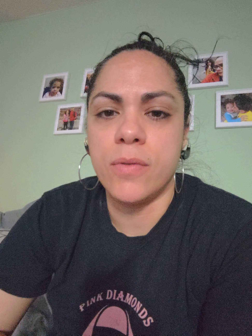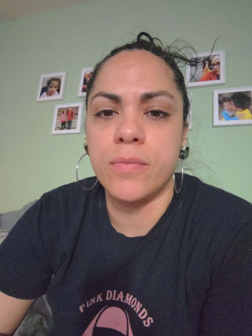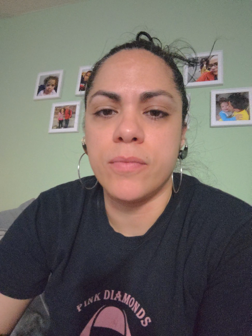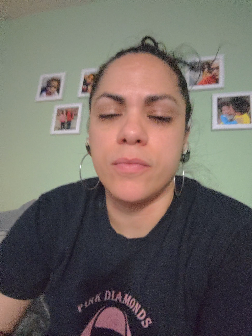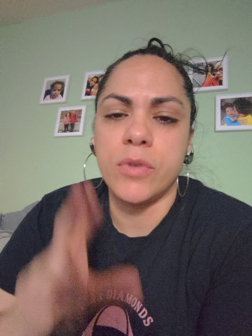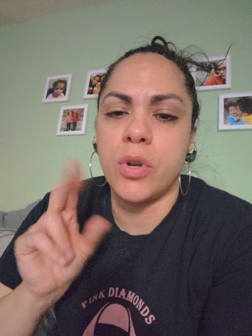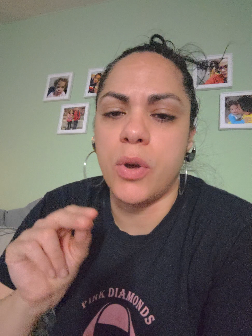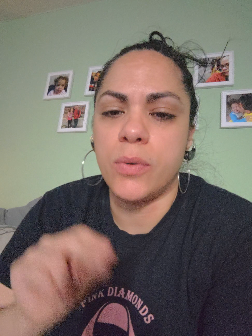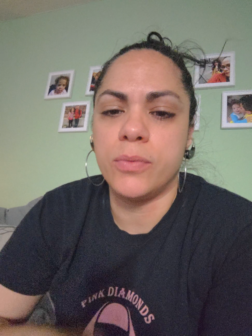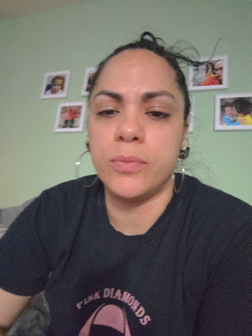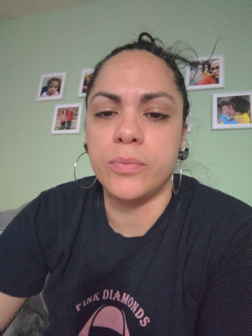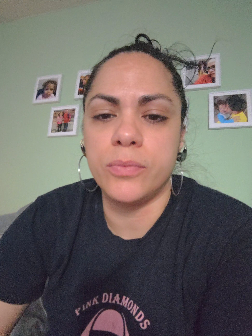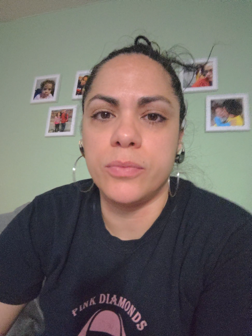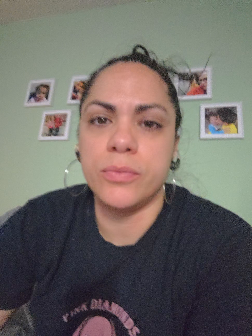no